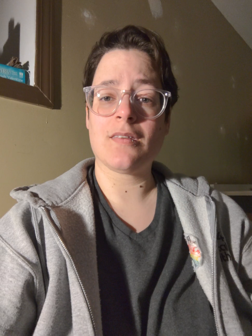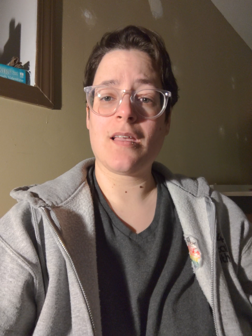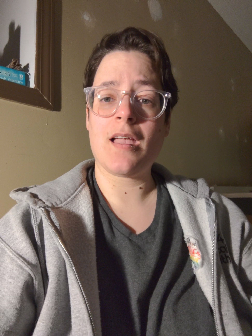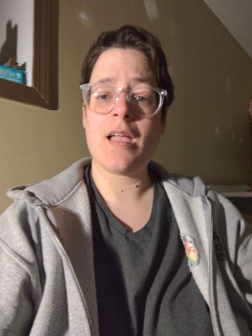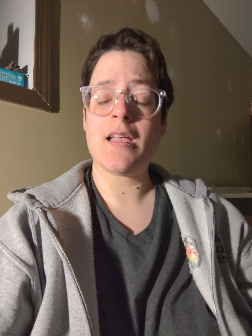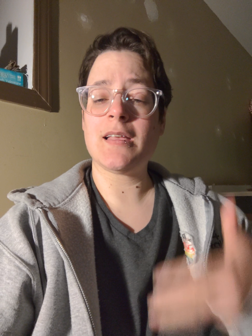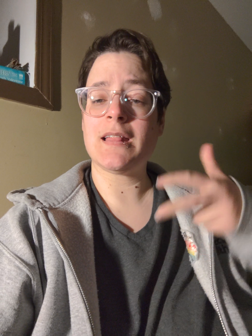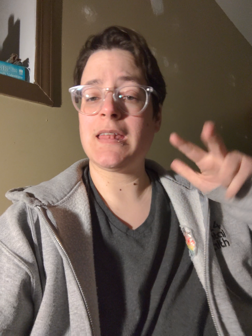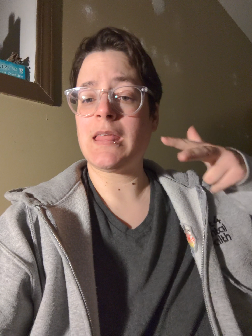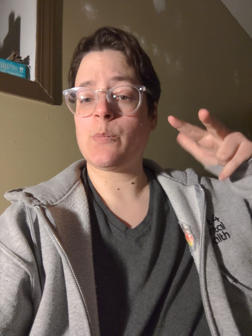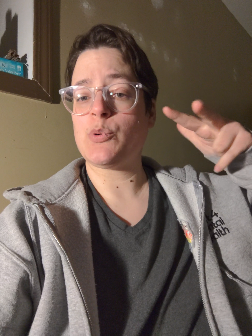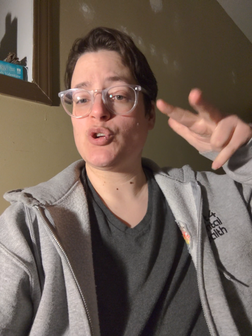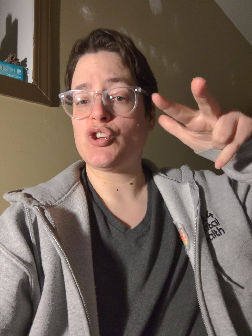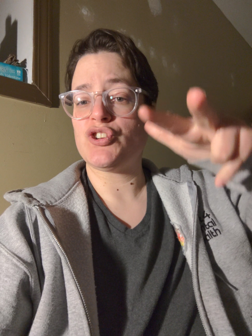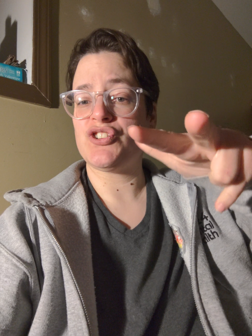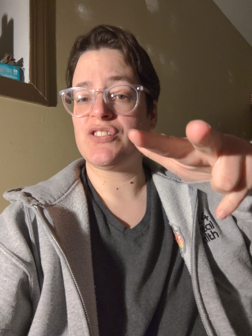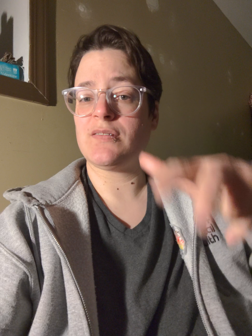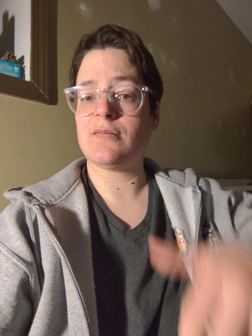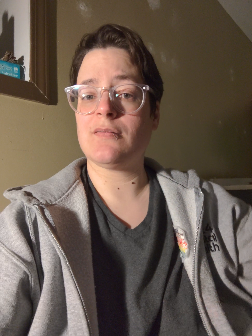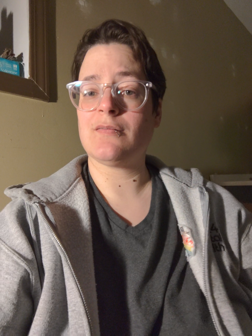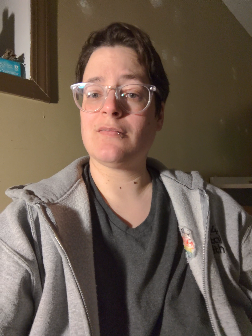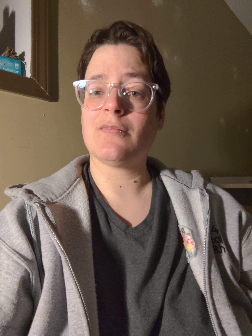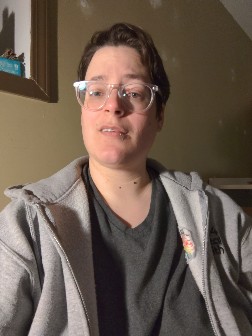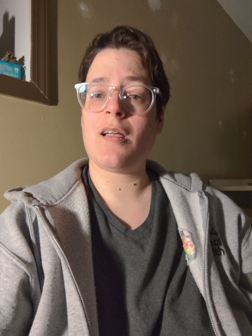helicopter